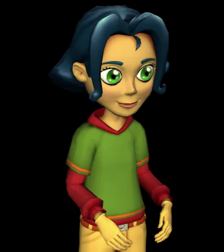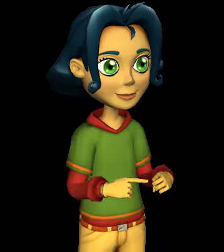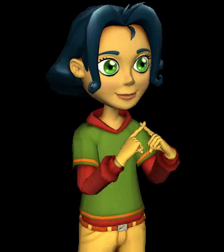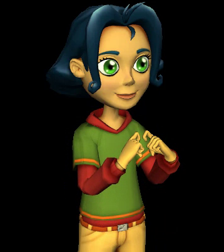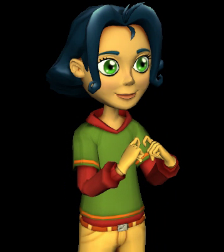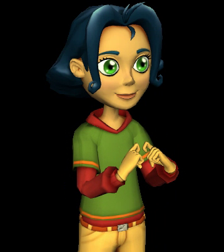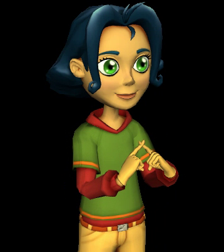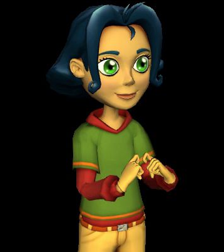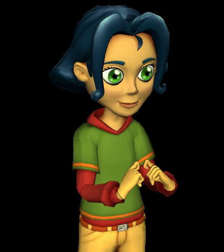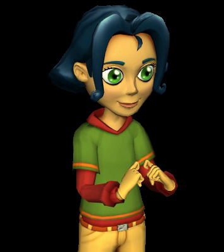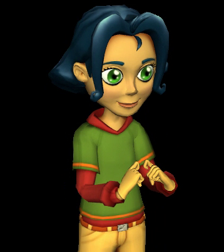أحسب